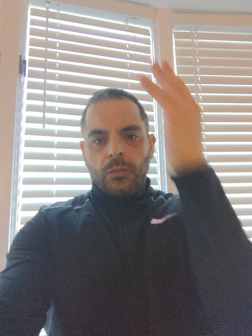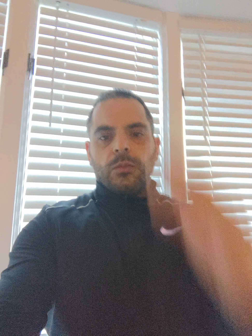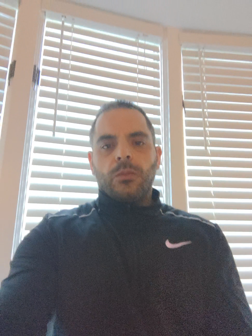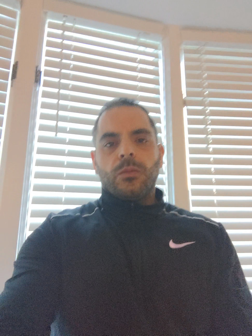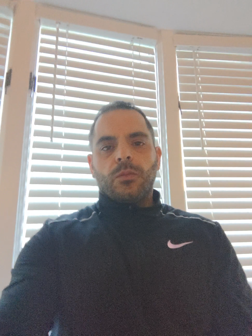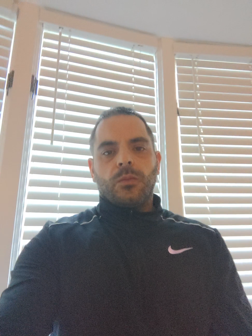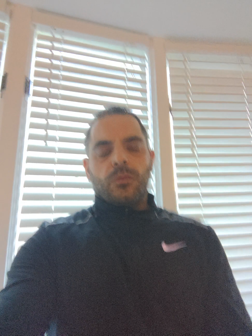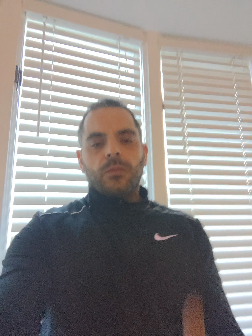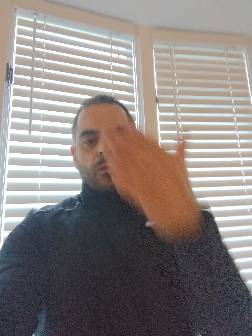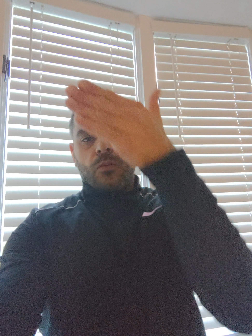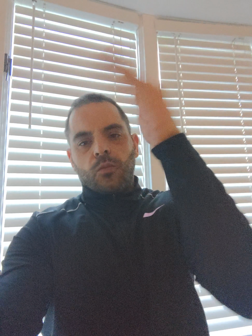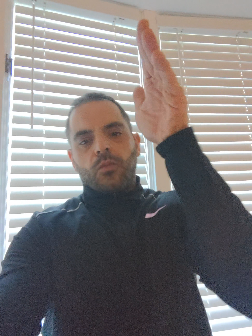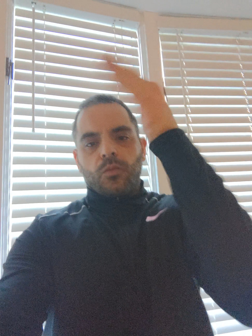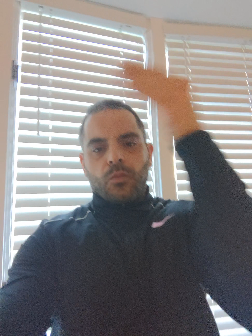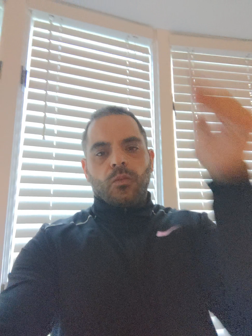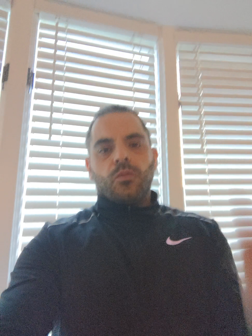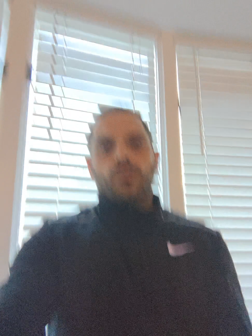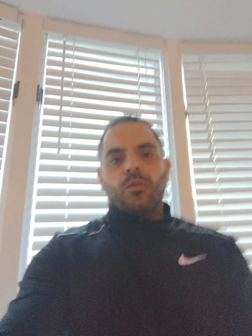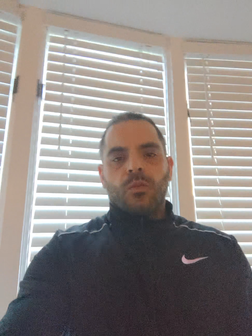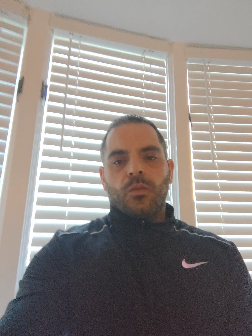flag